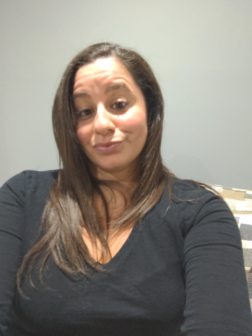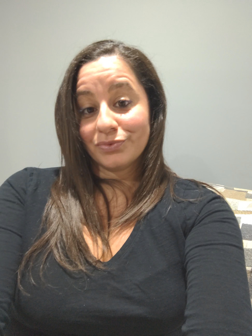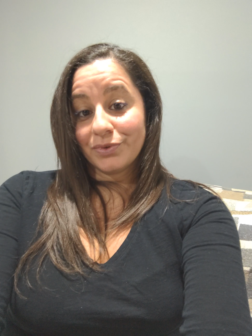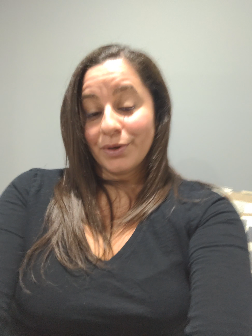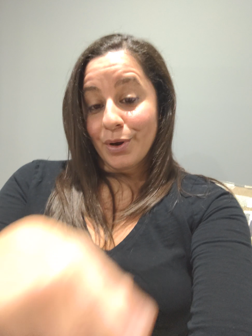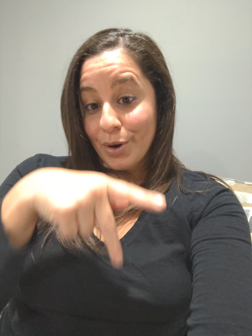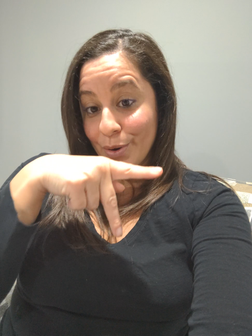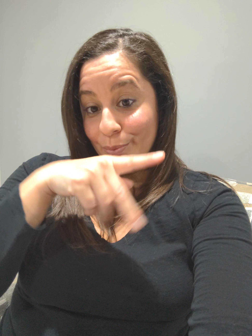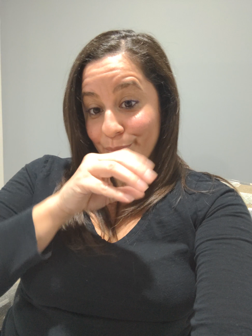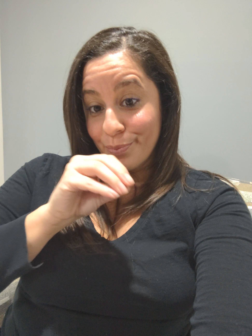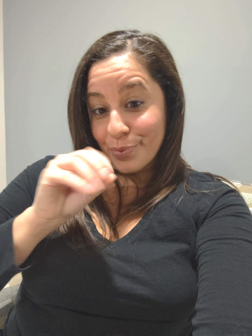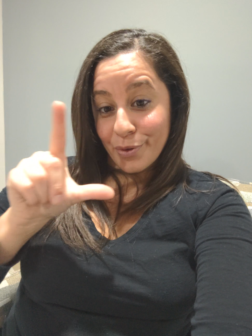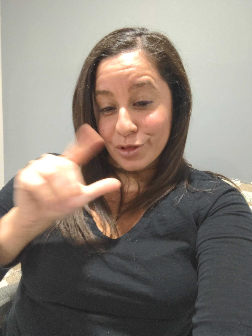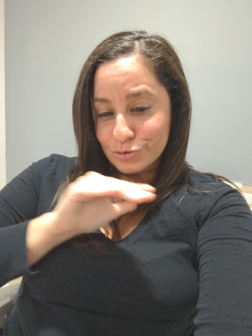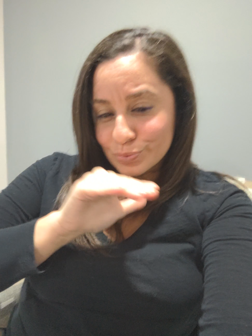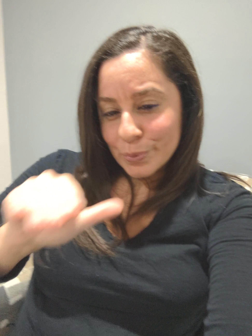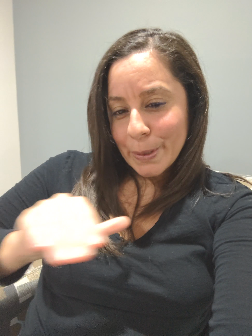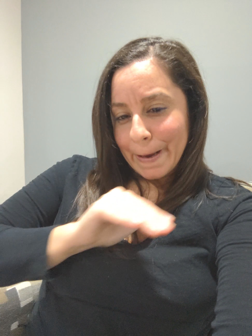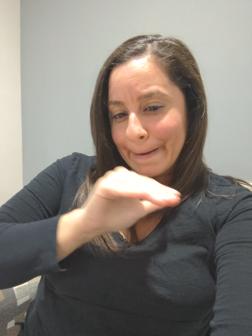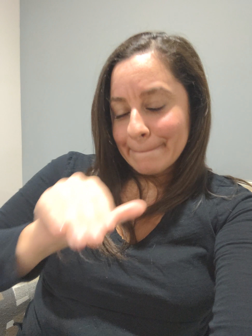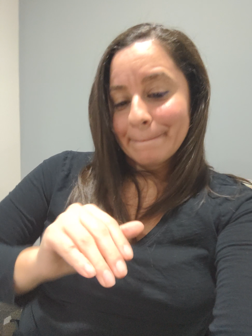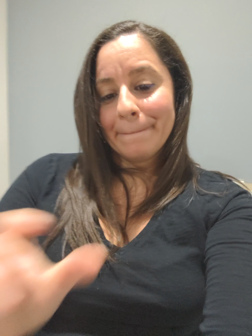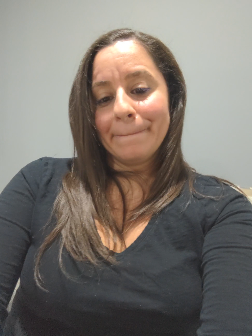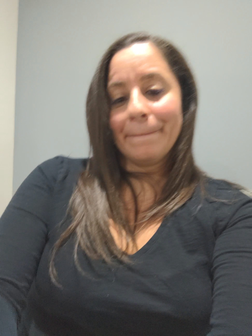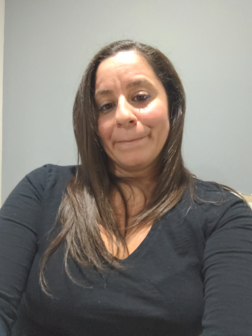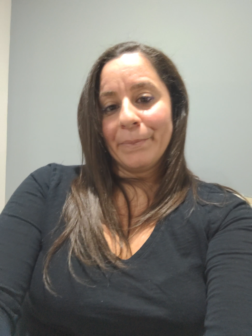pool